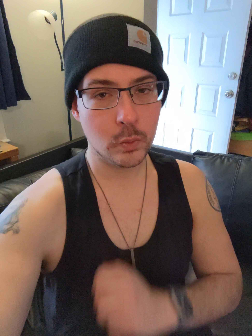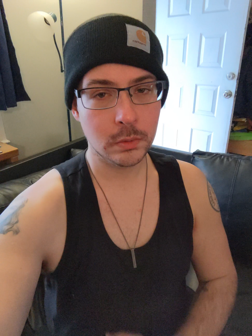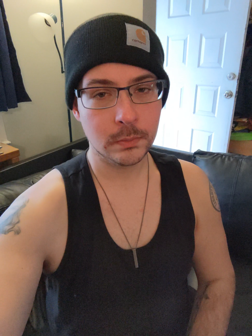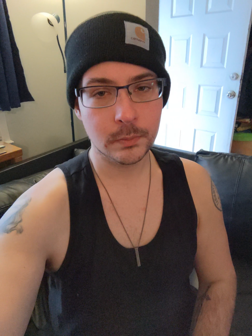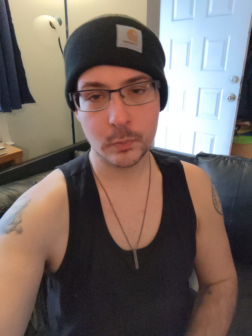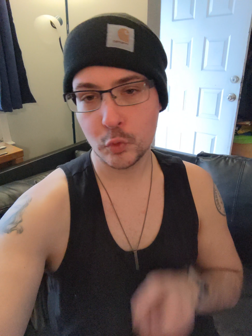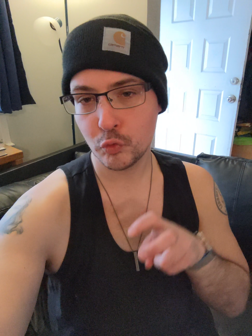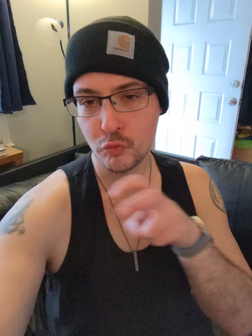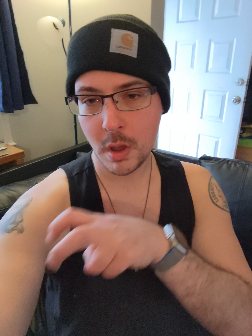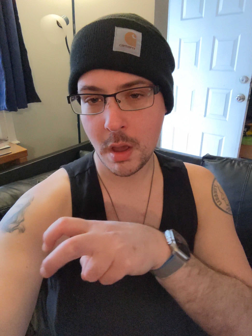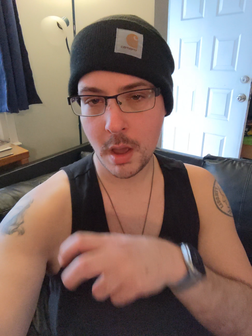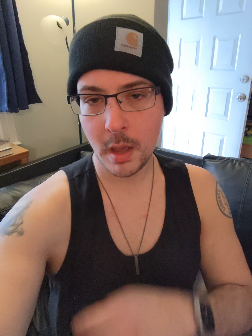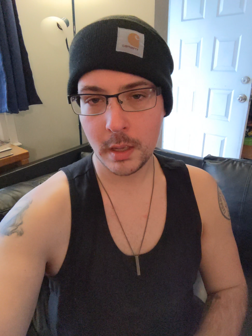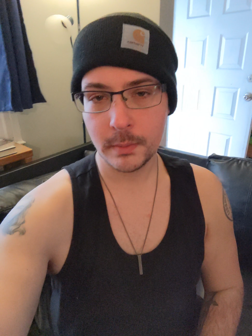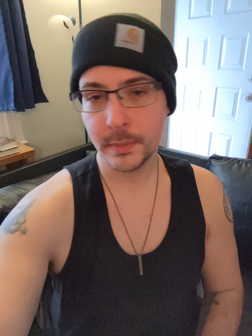ride